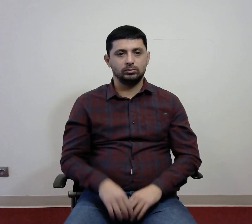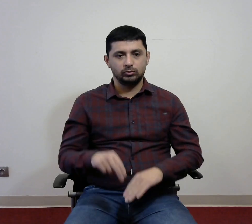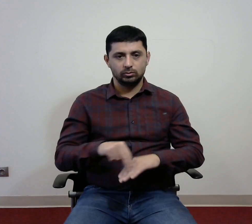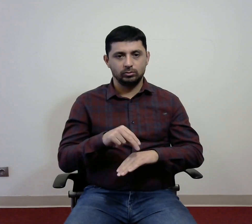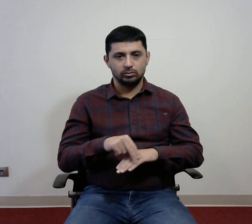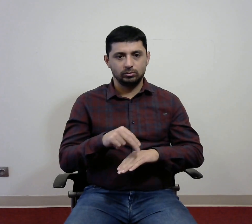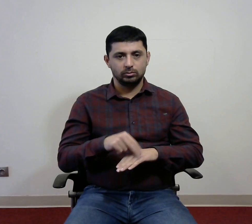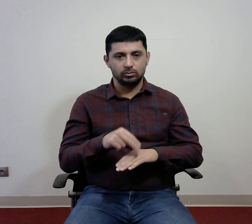yoldaşım